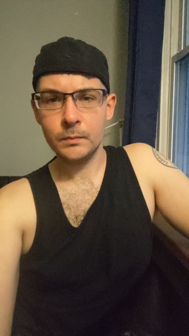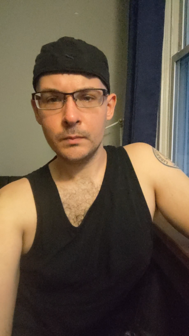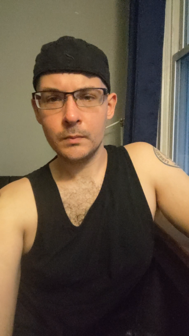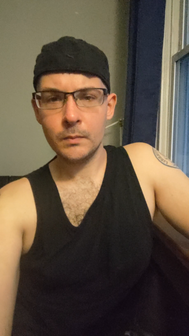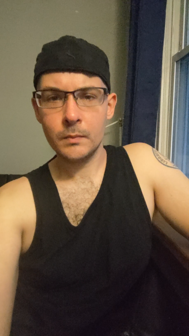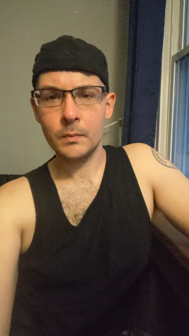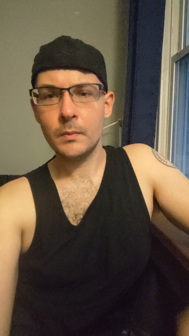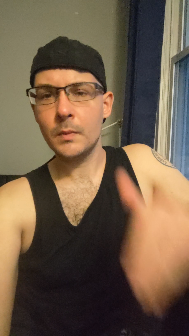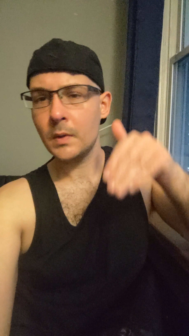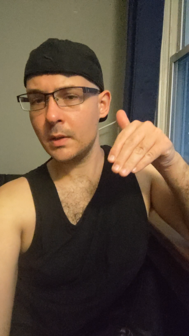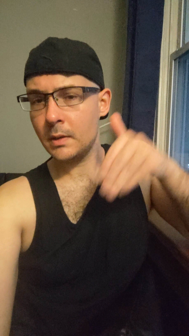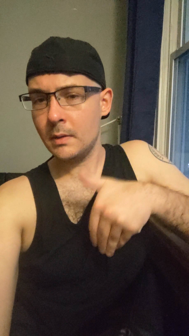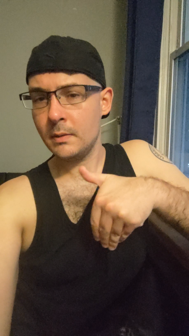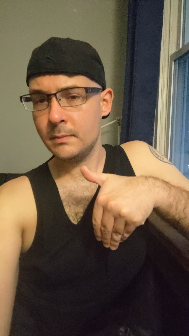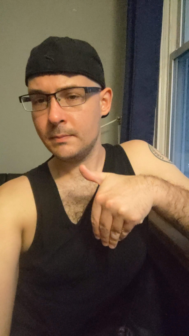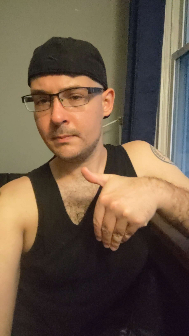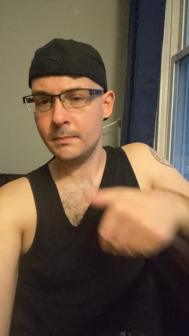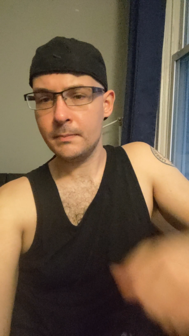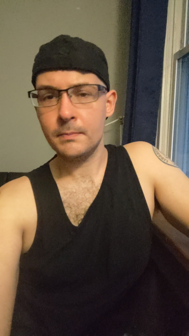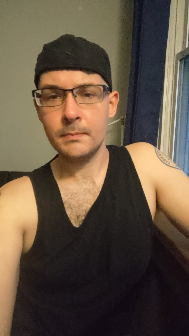night night